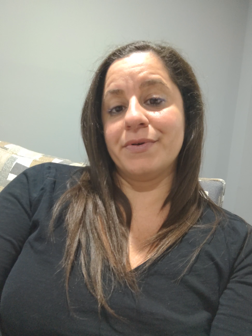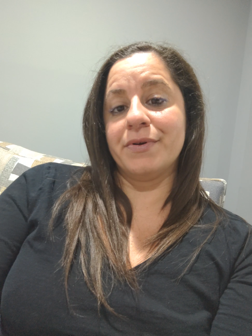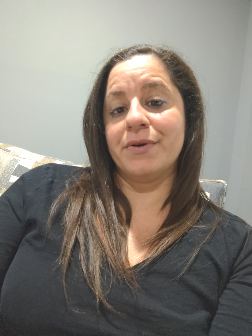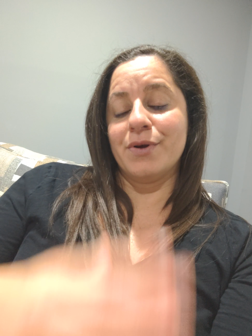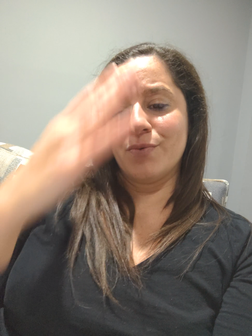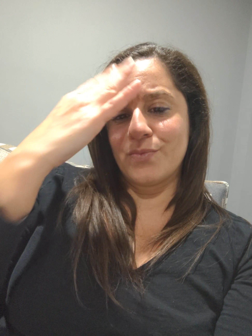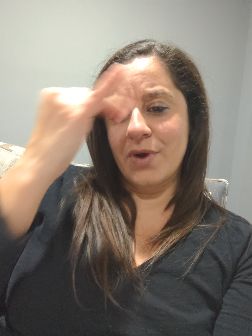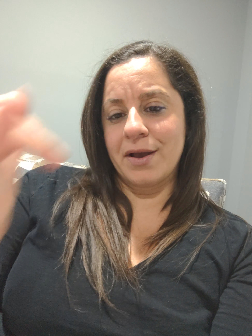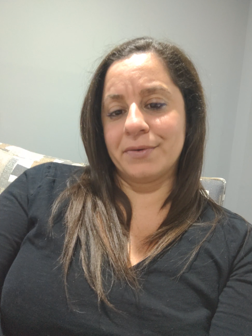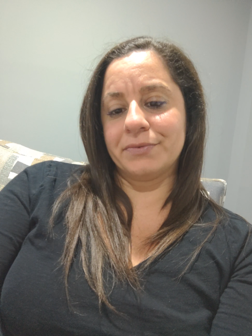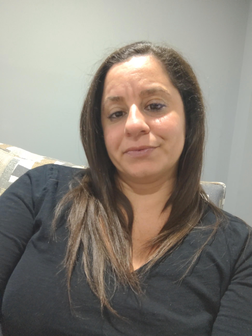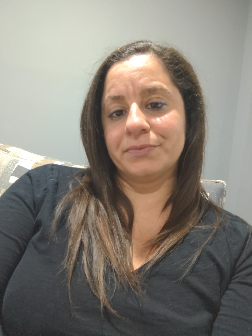why